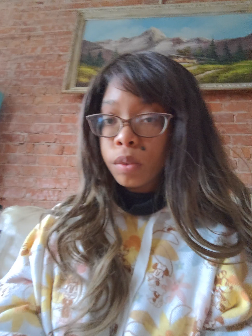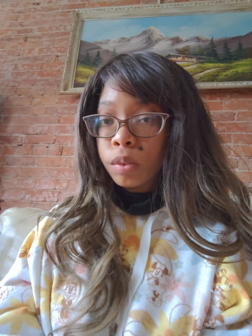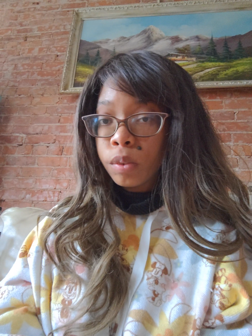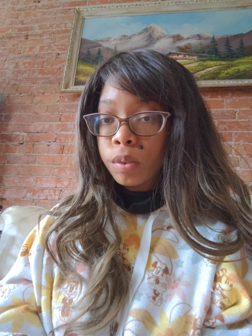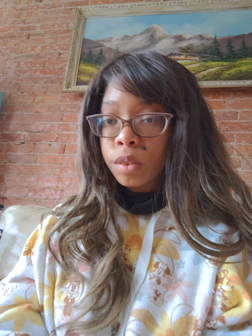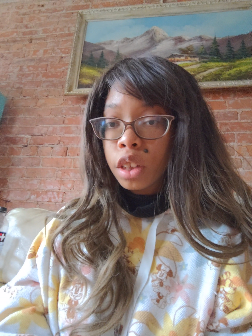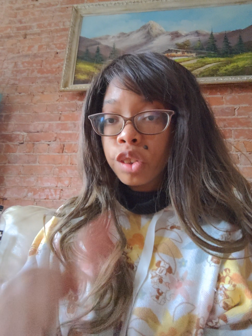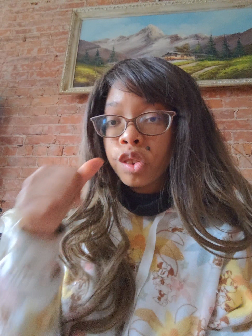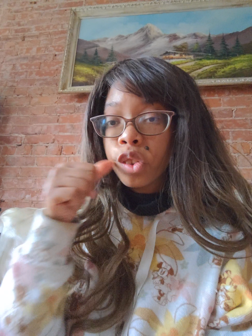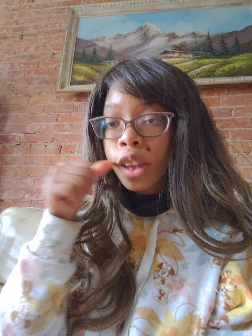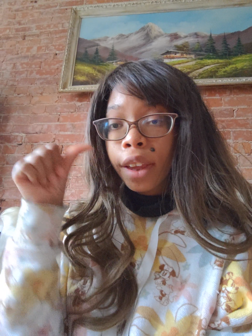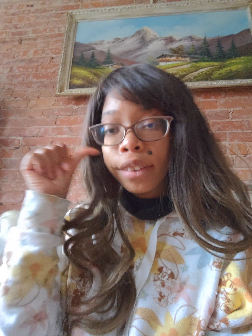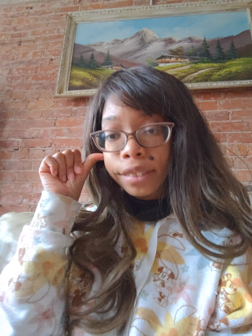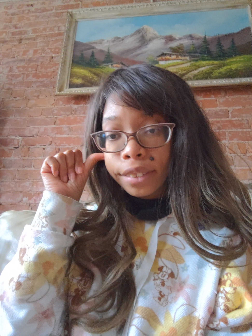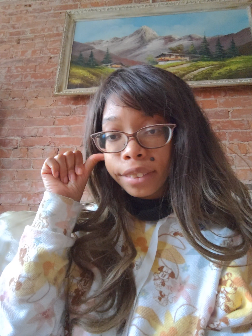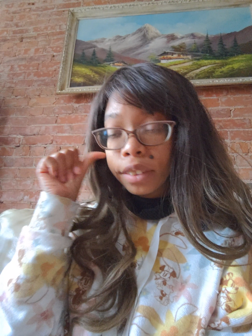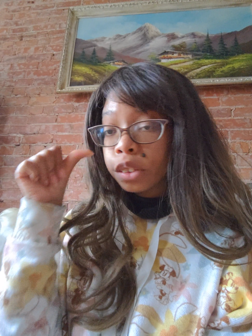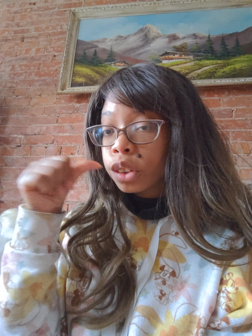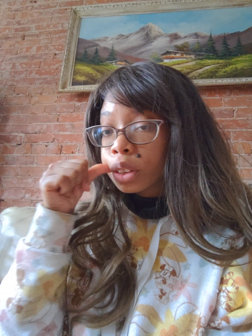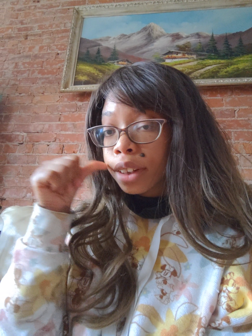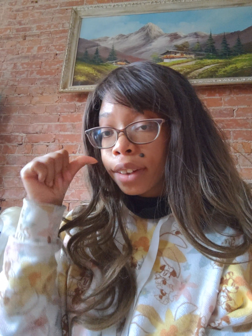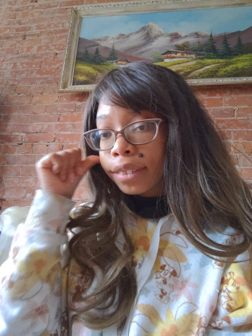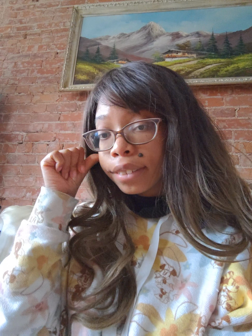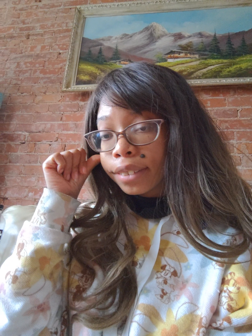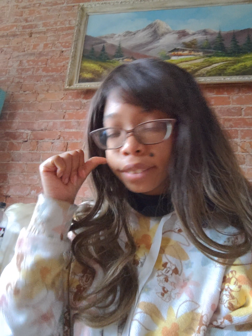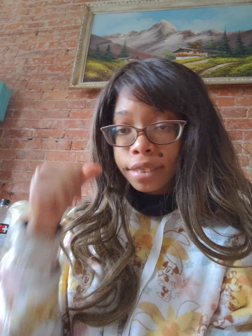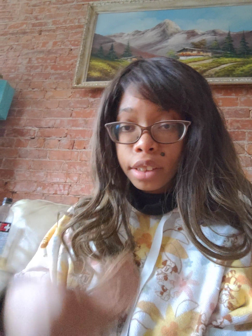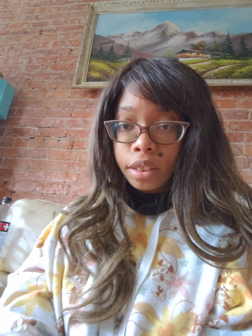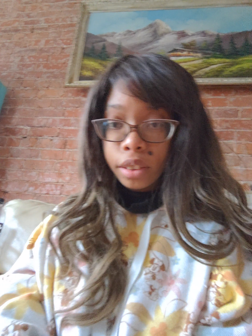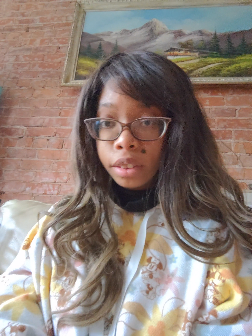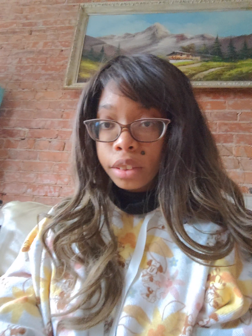yesterday